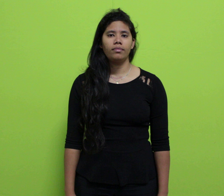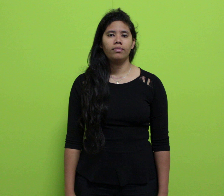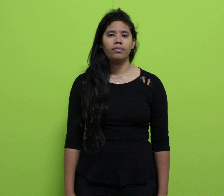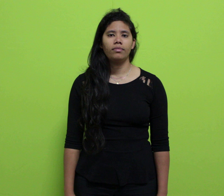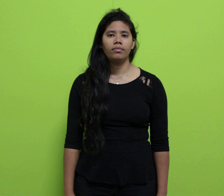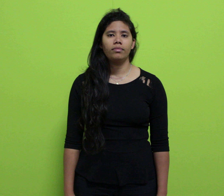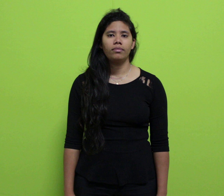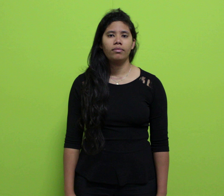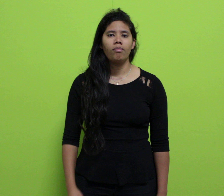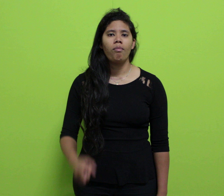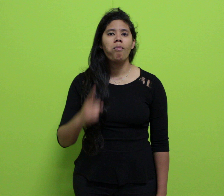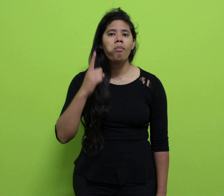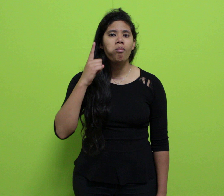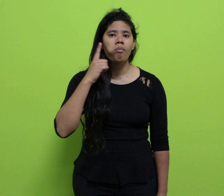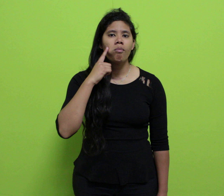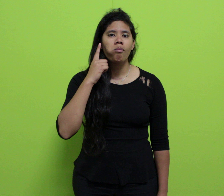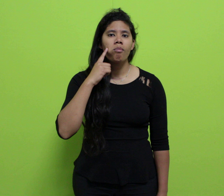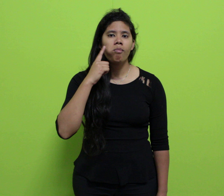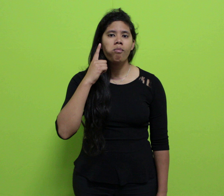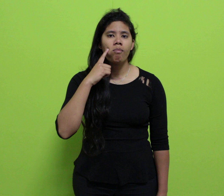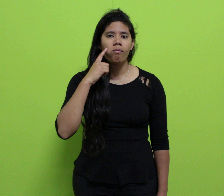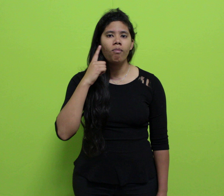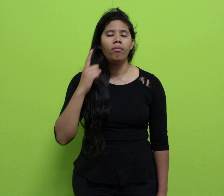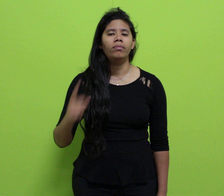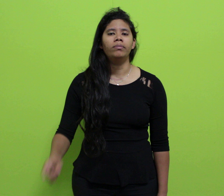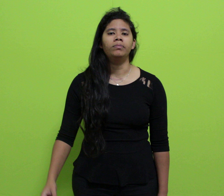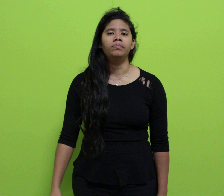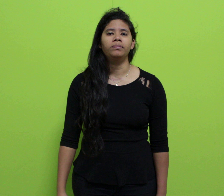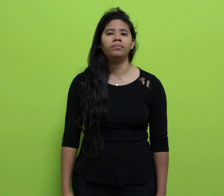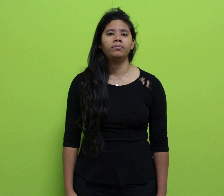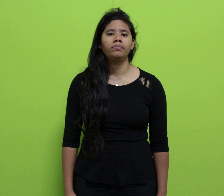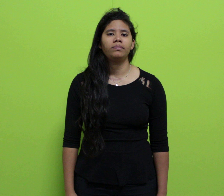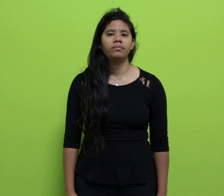bala